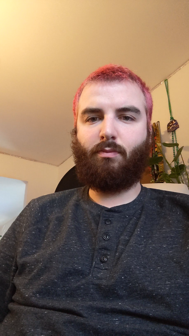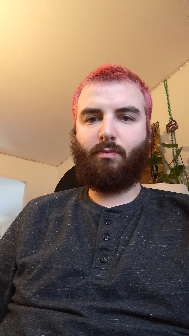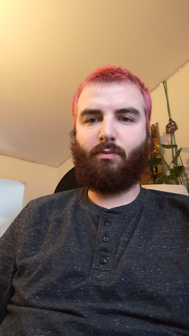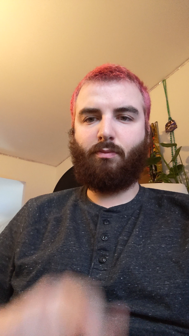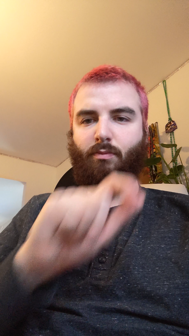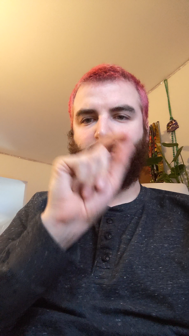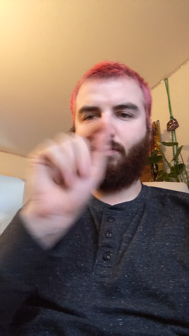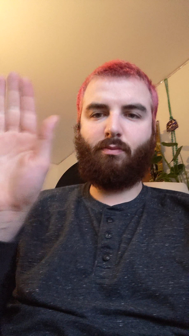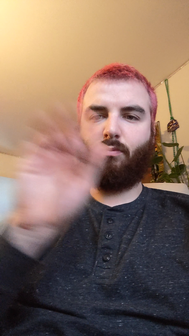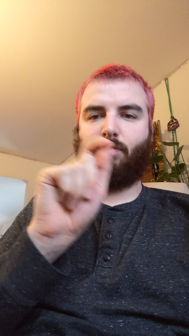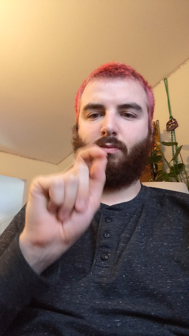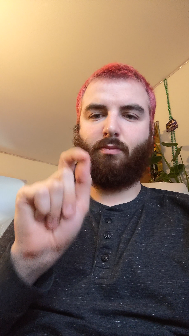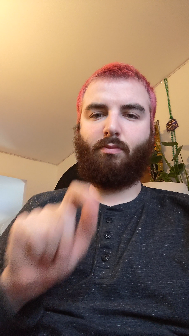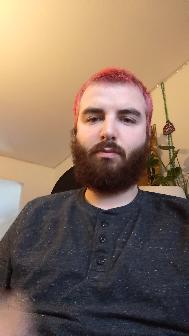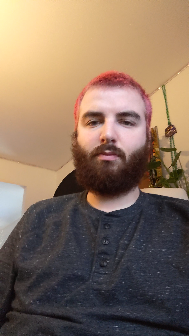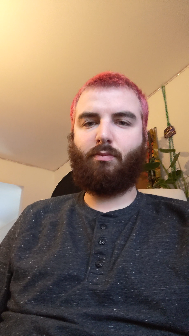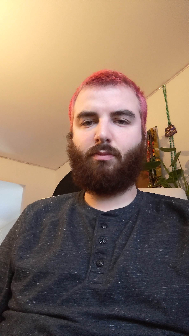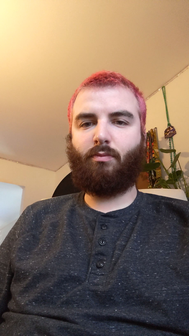chalk